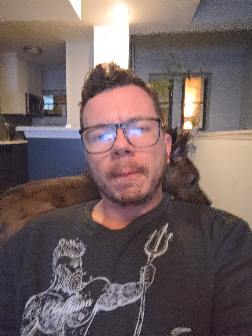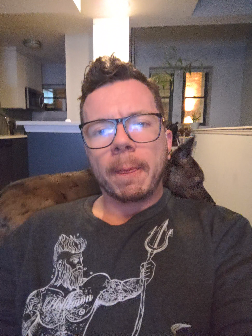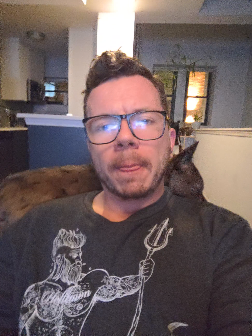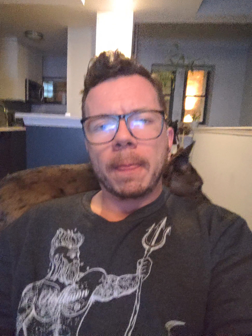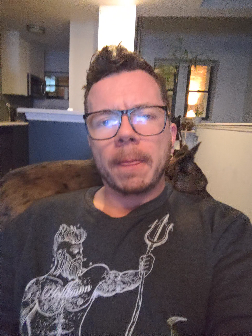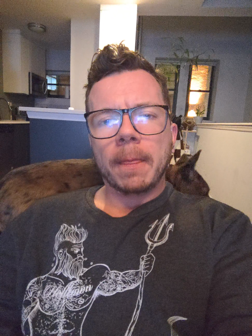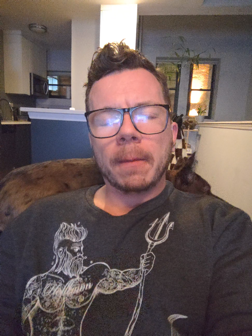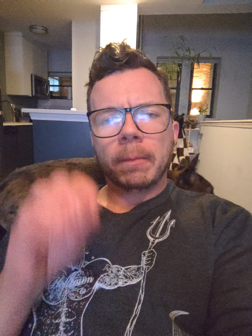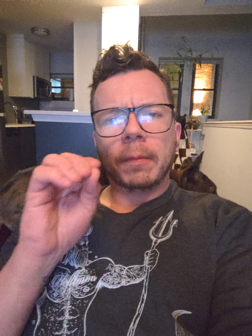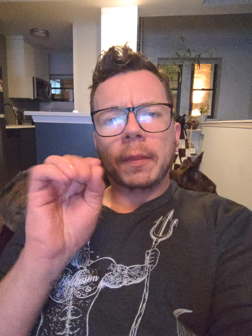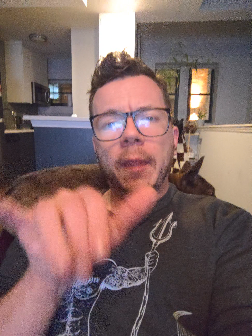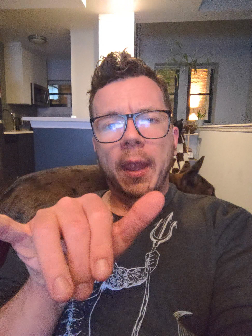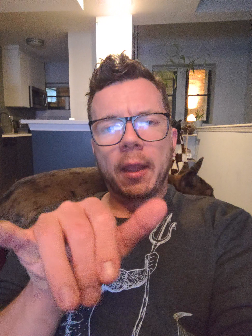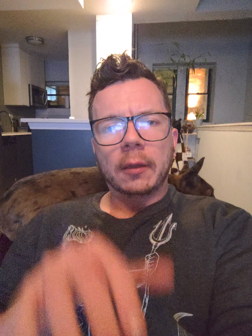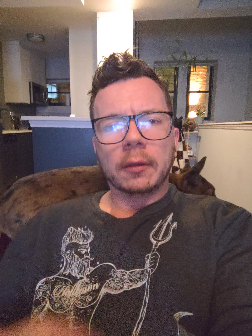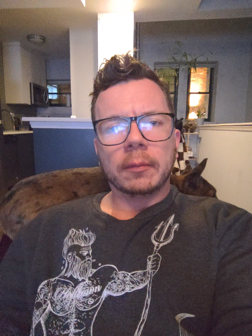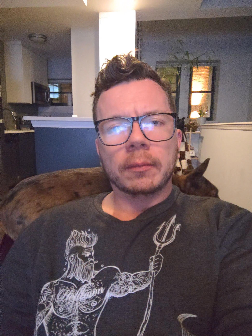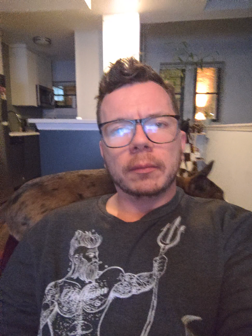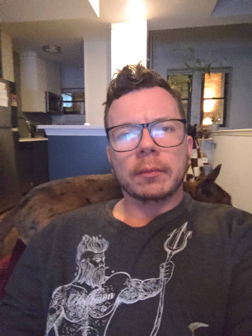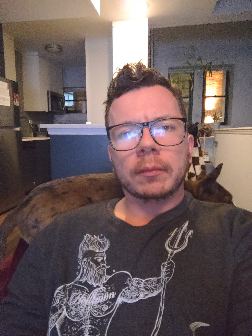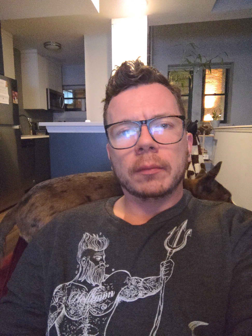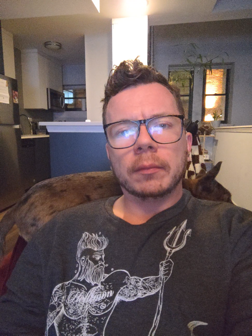that